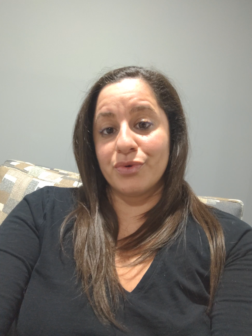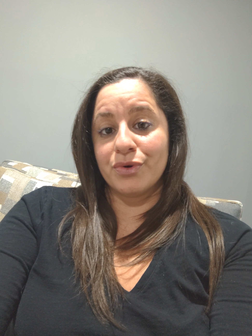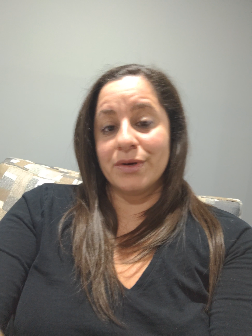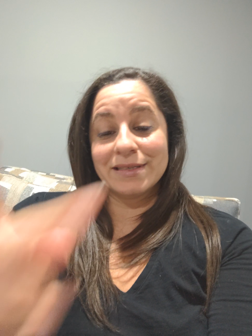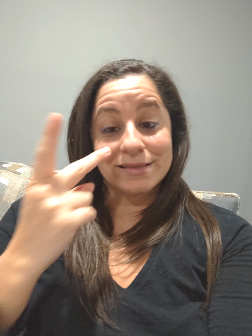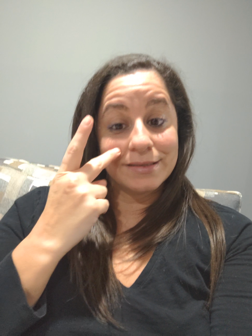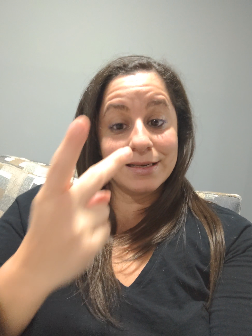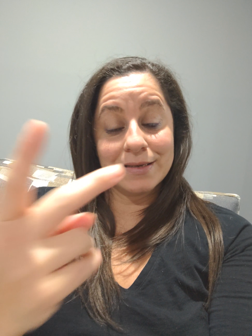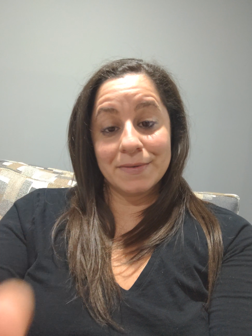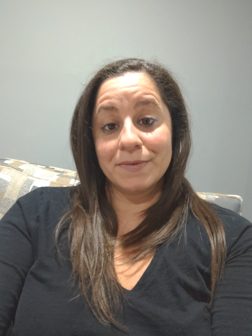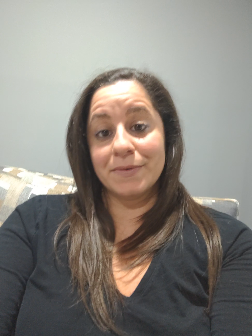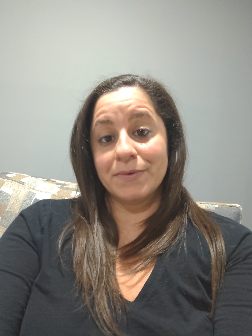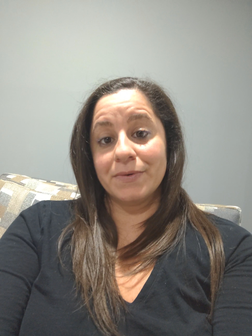see